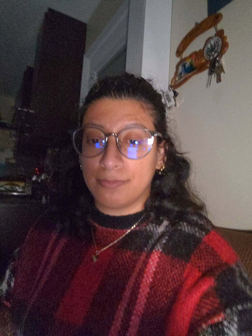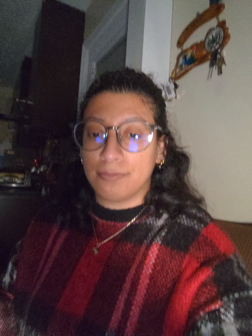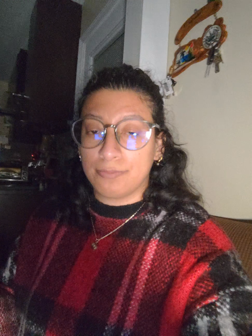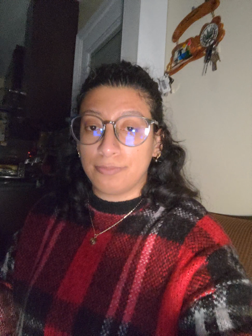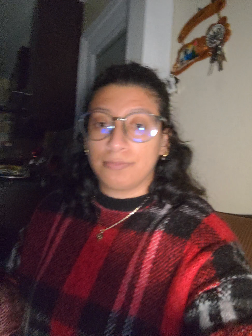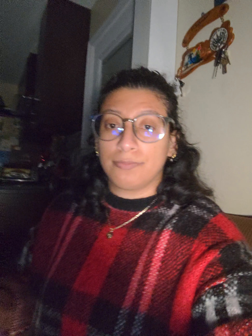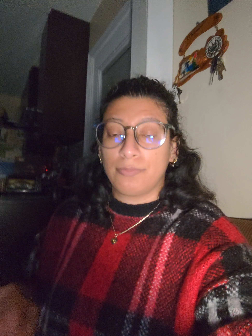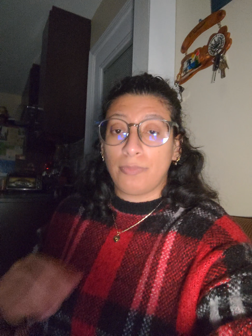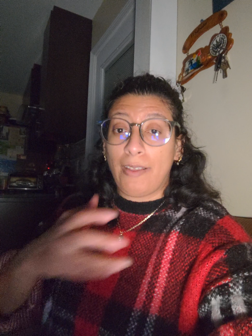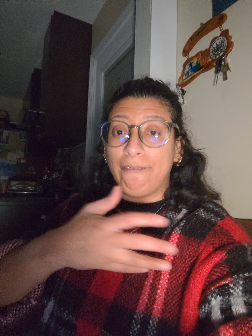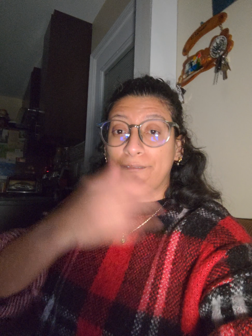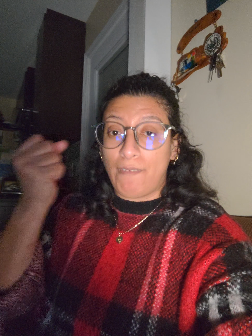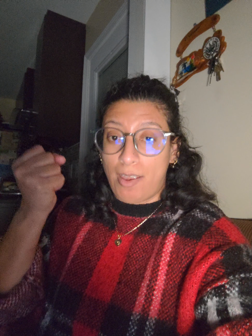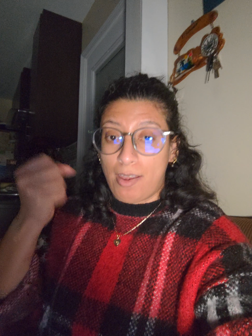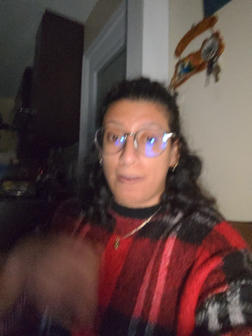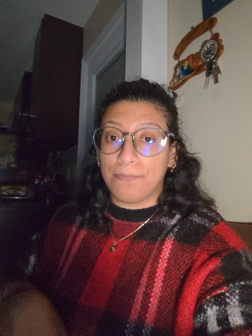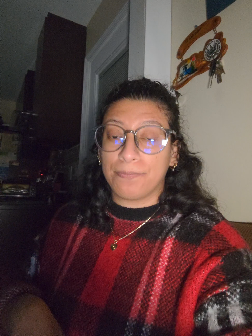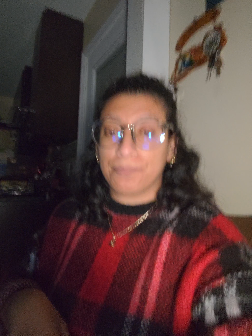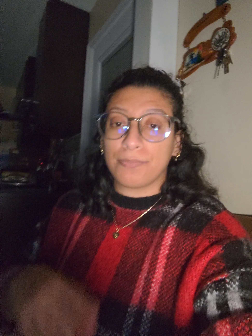fast